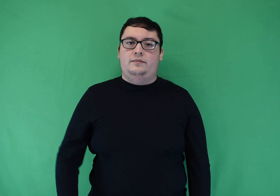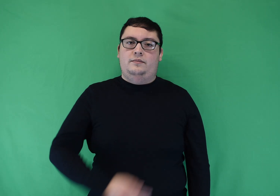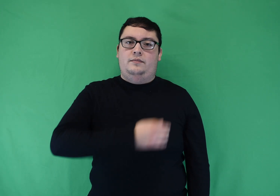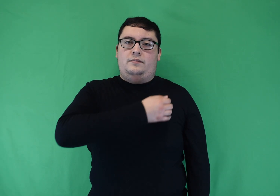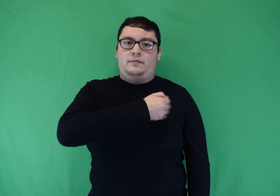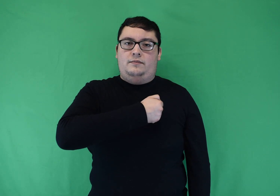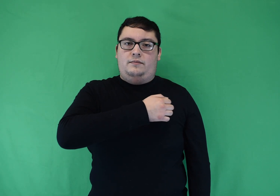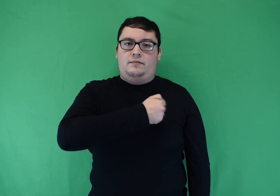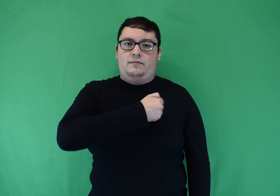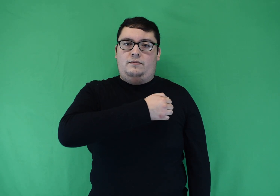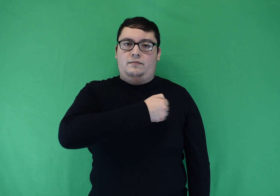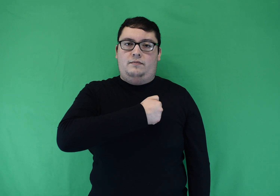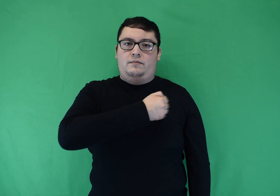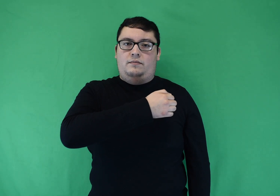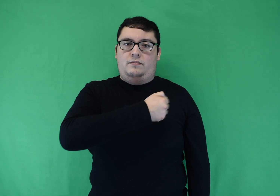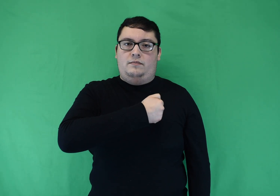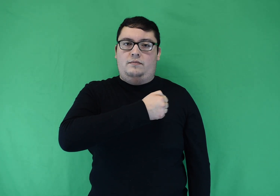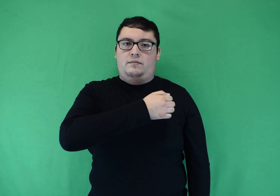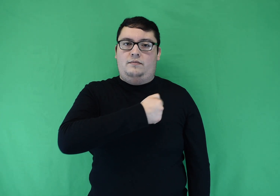palpitación